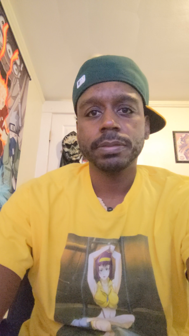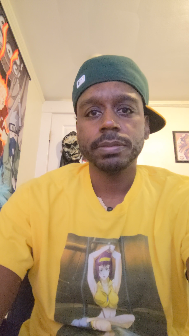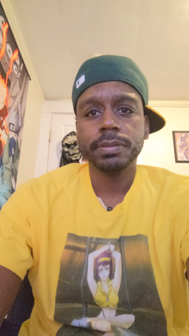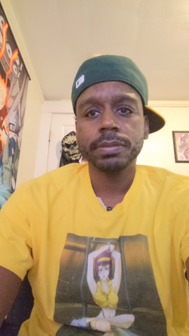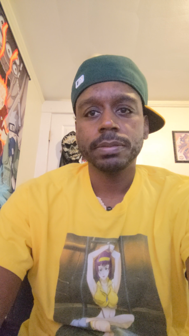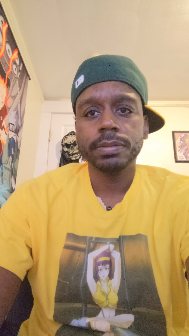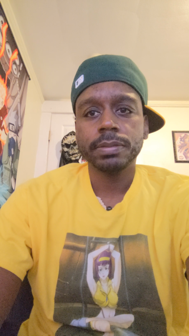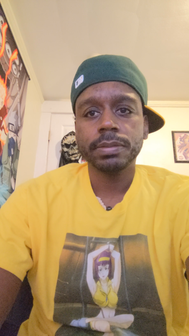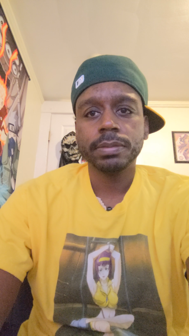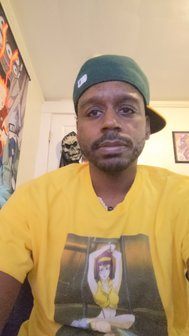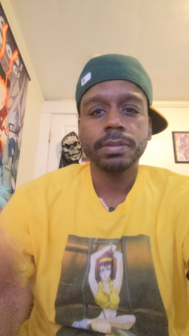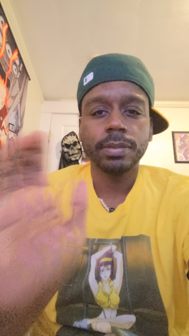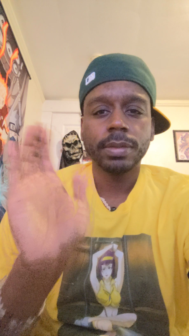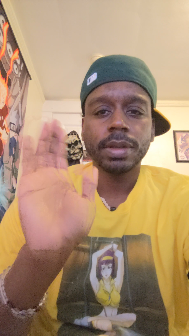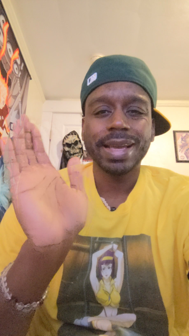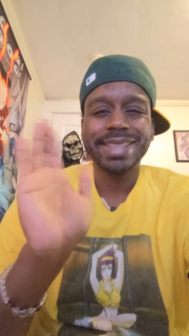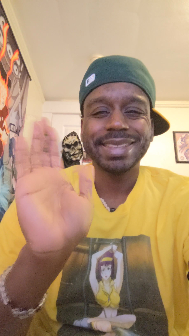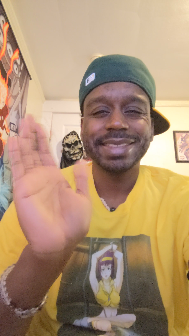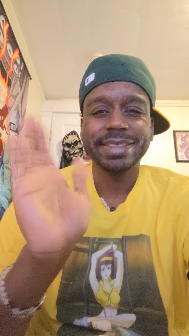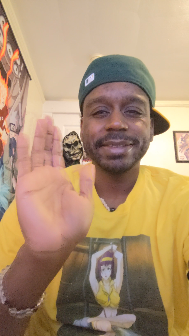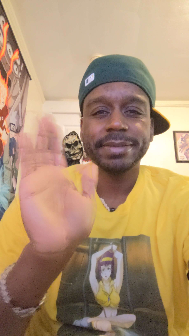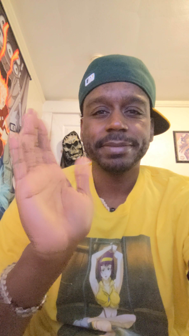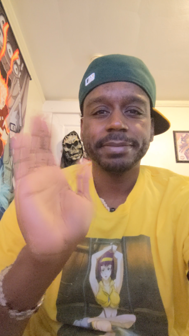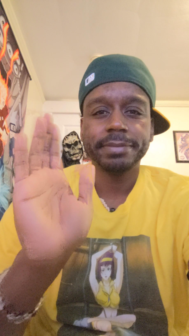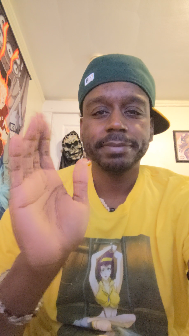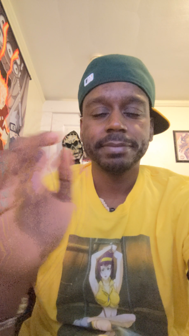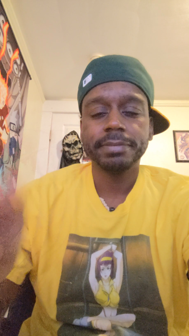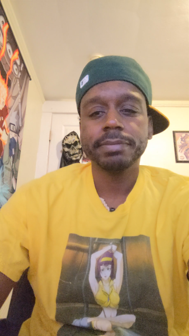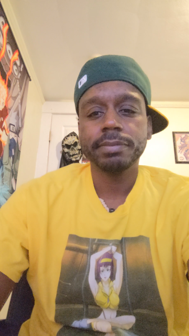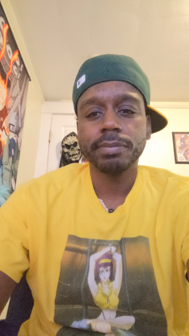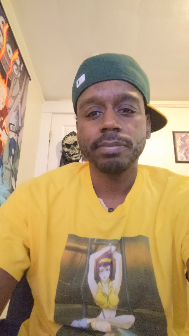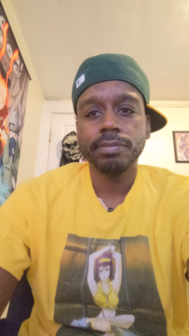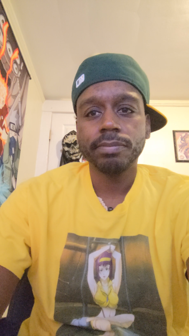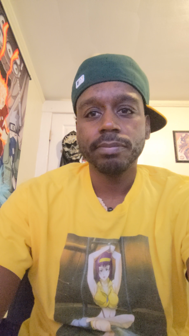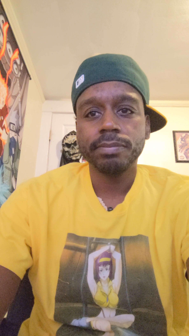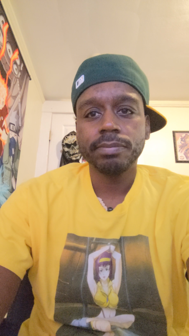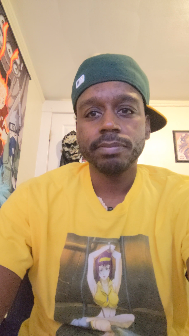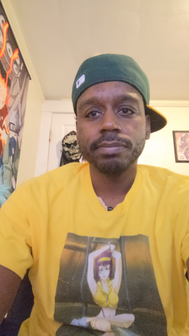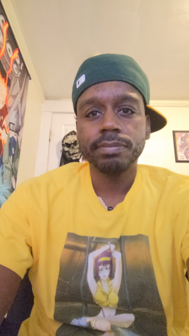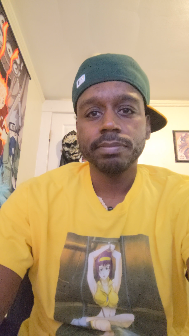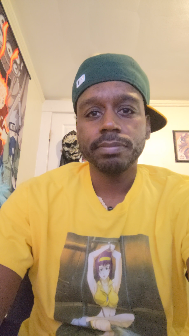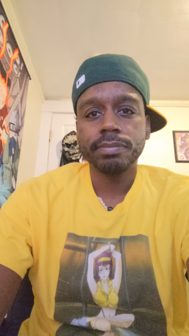hi